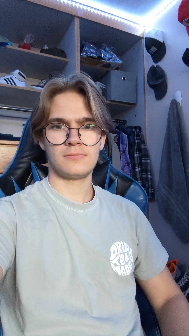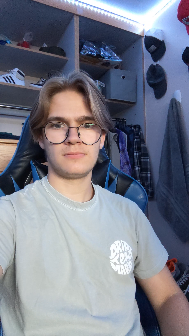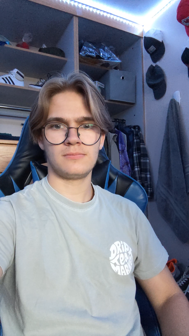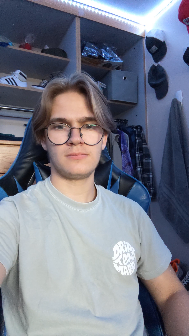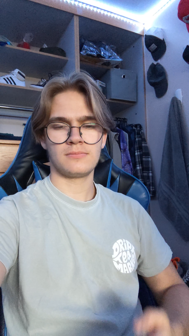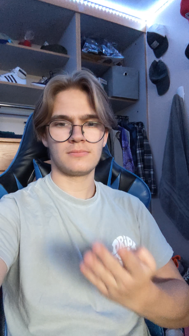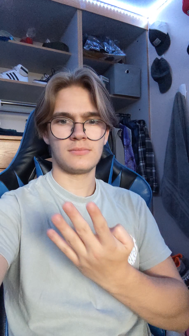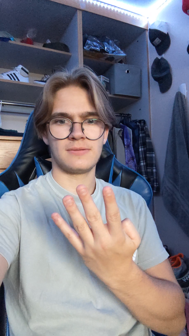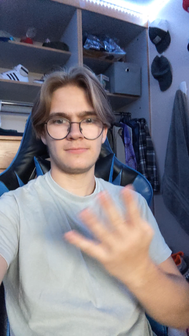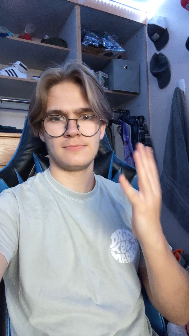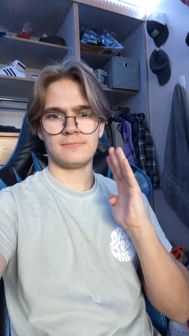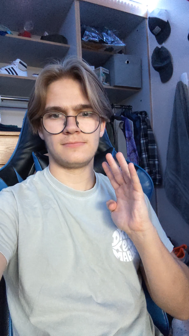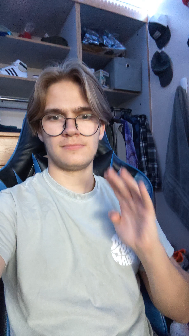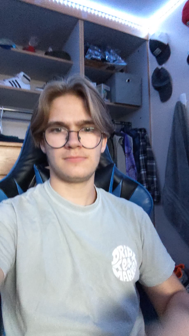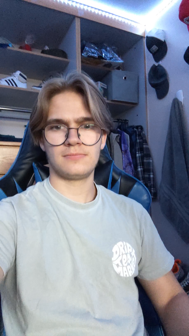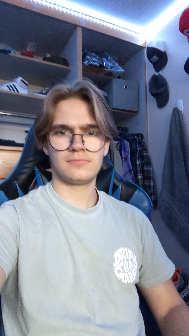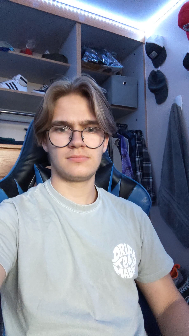crib